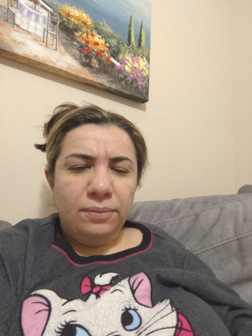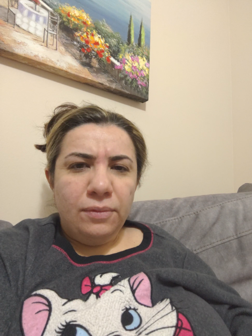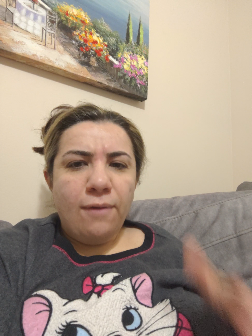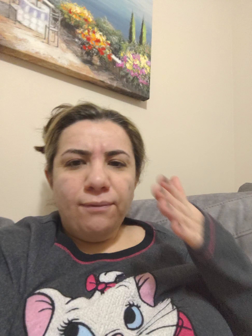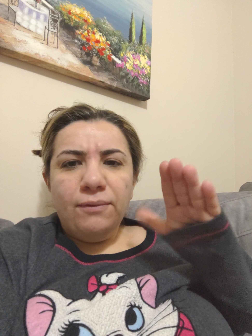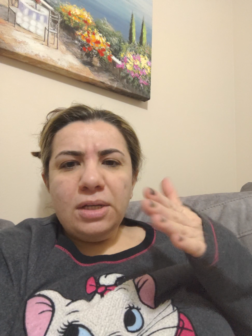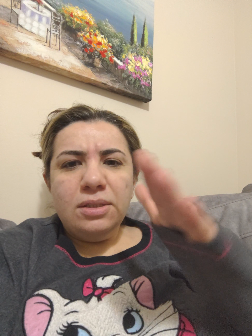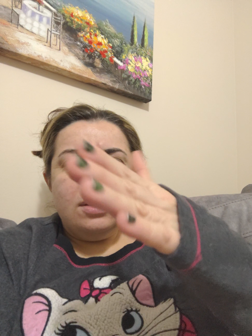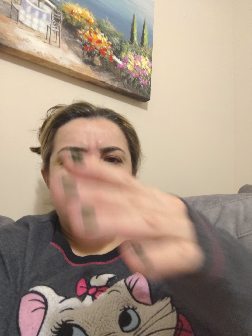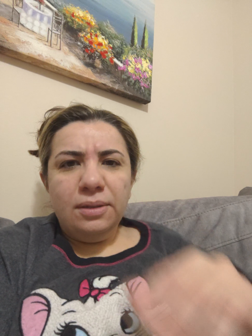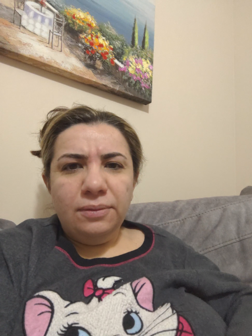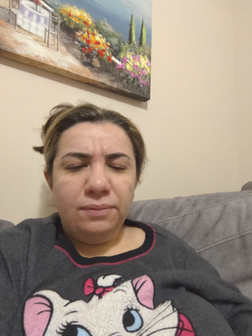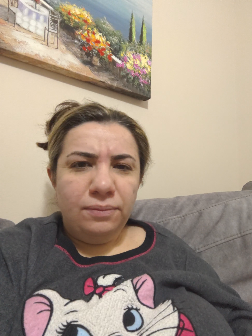fish